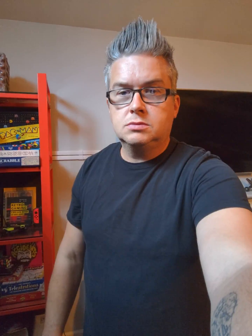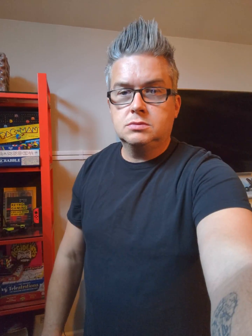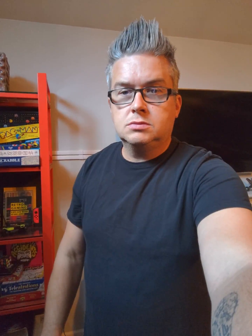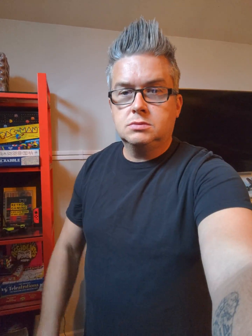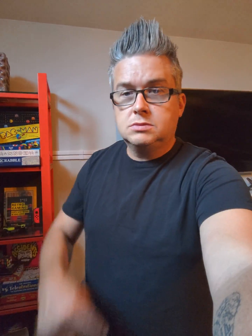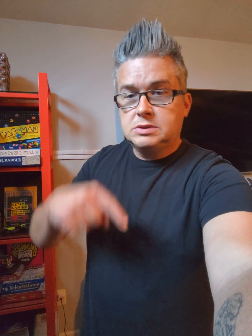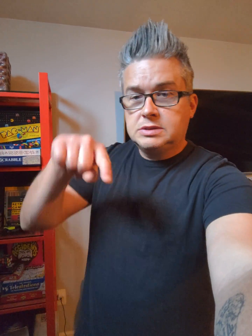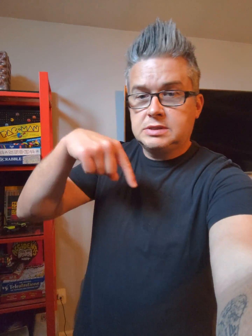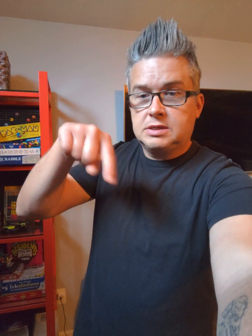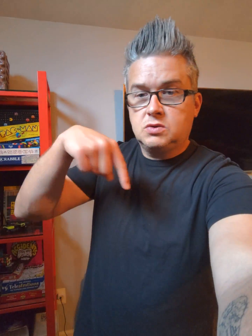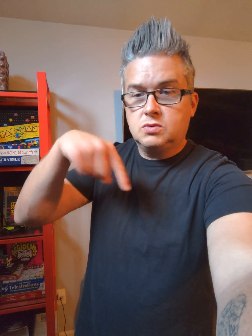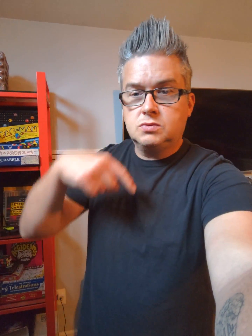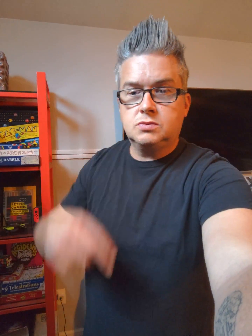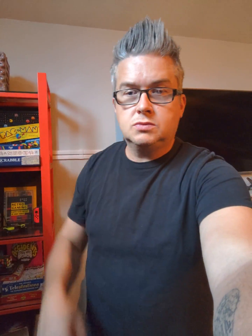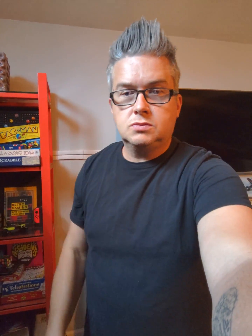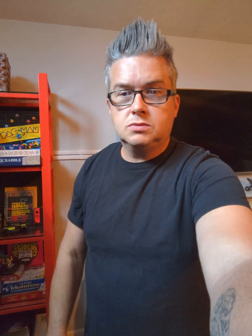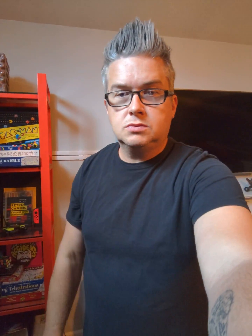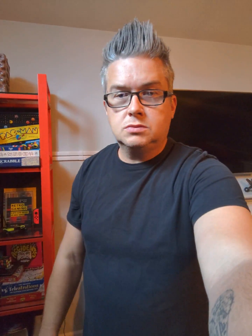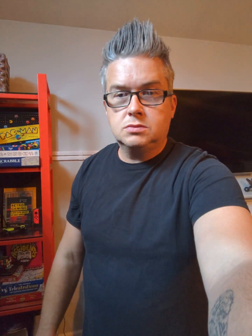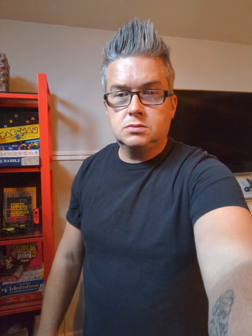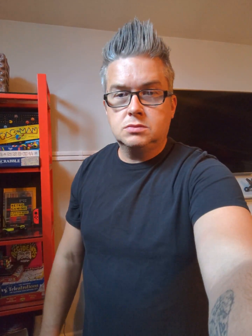flip-flop